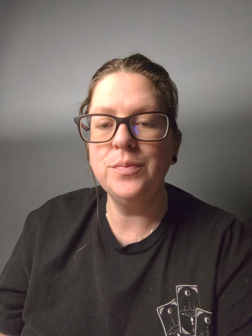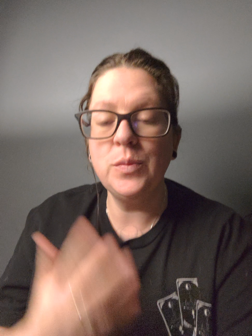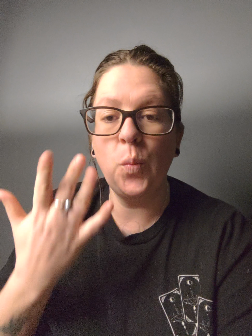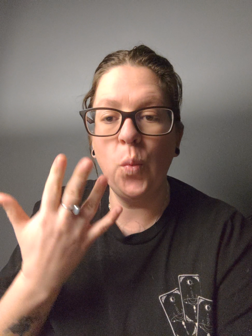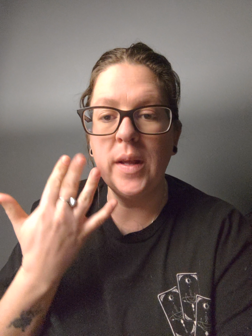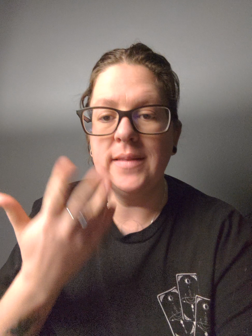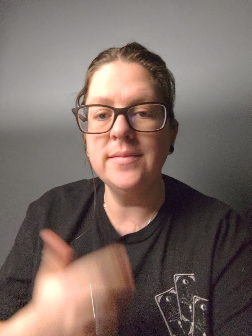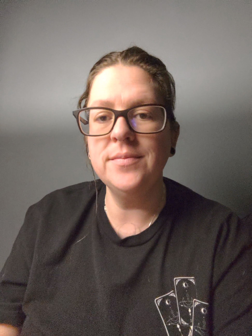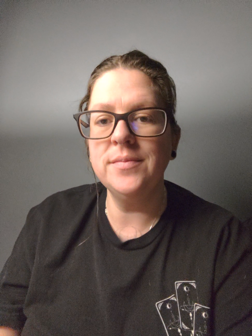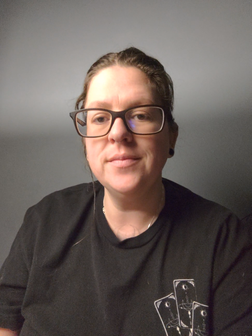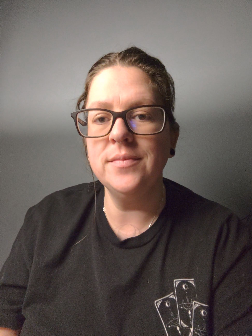wait